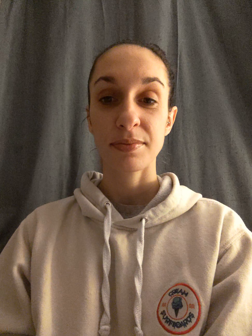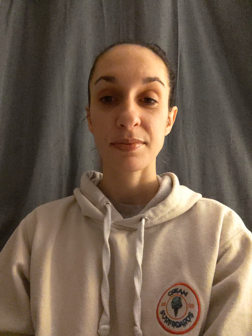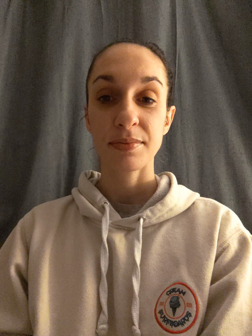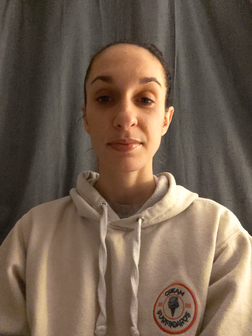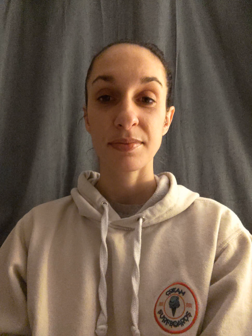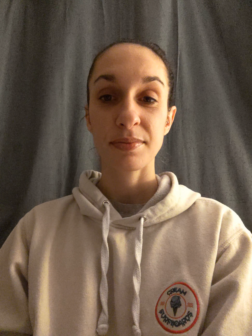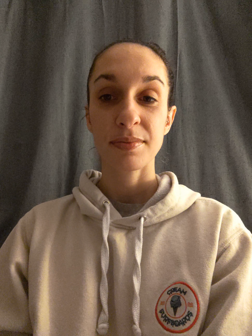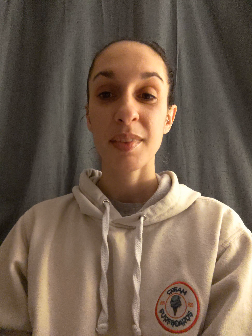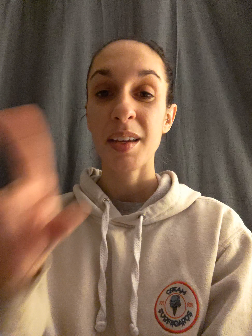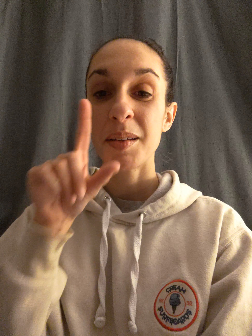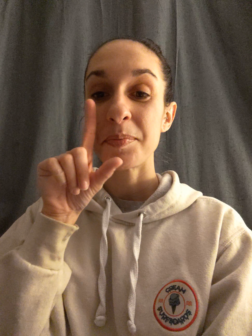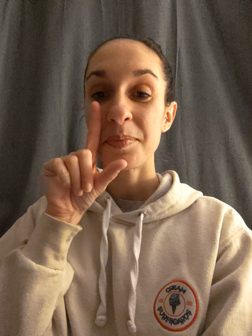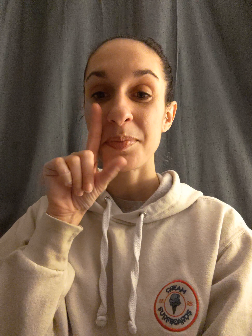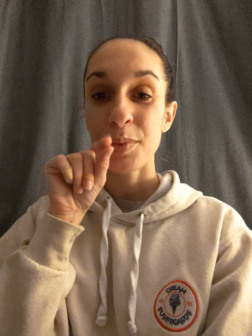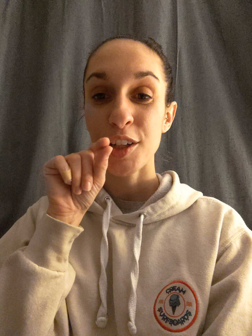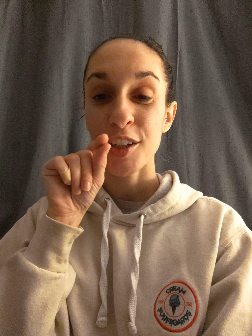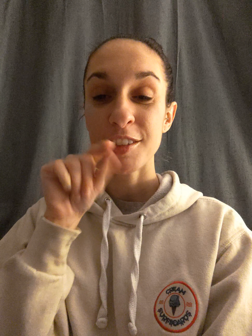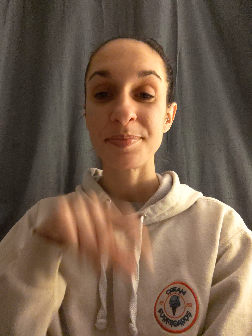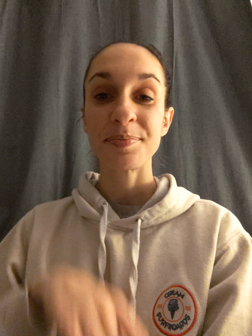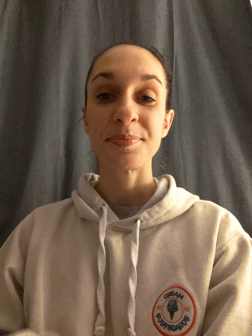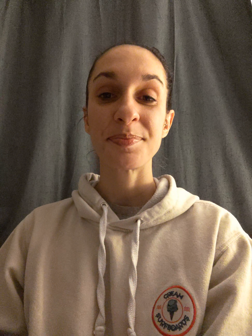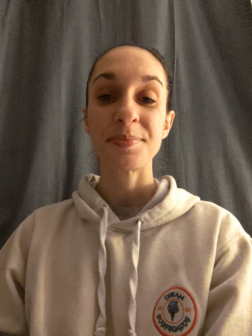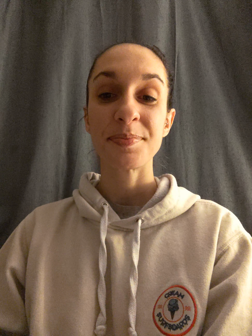bird